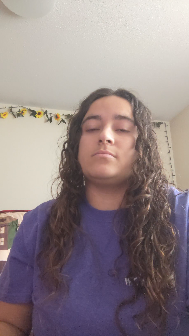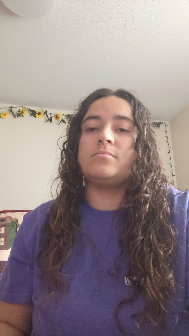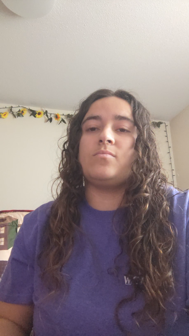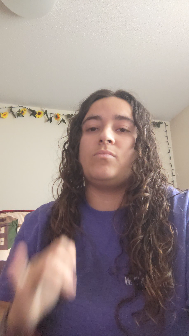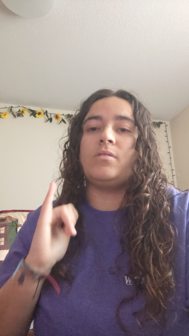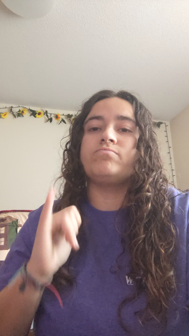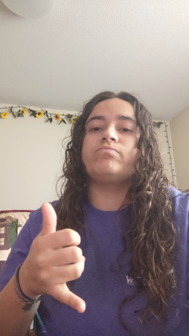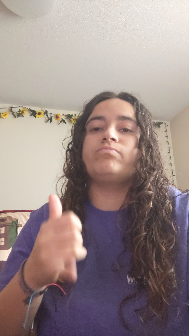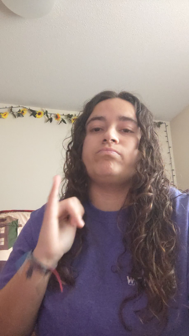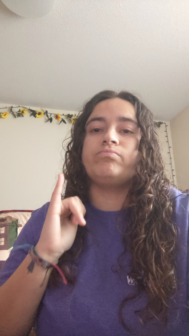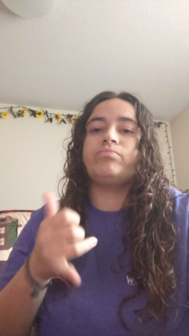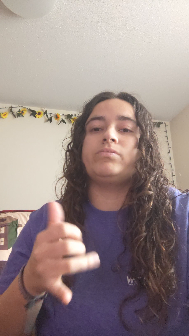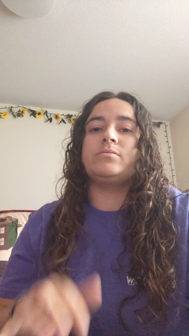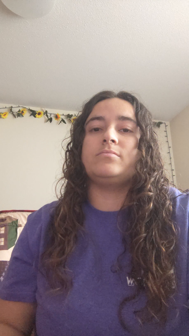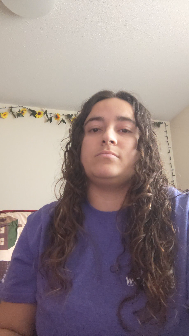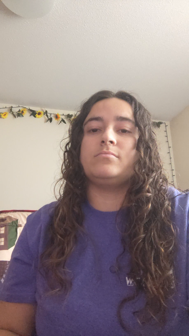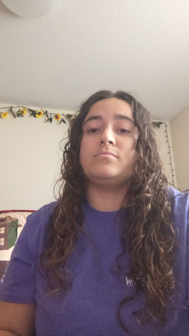rocking chair